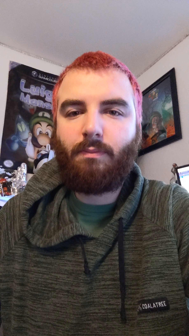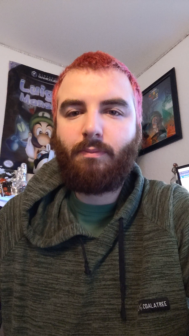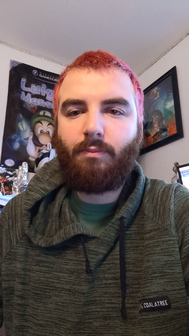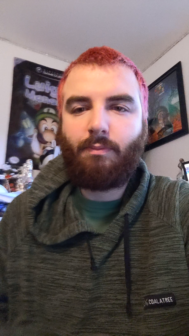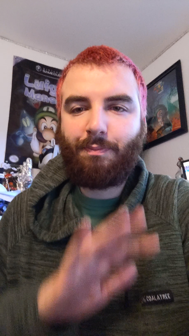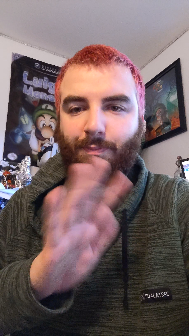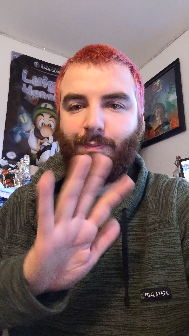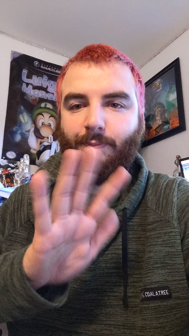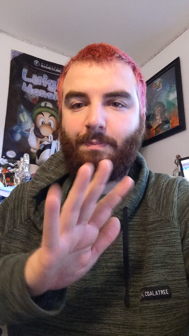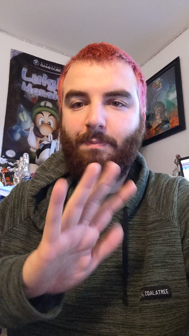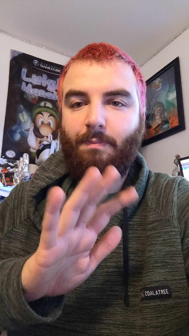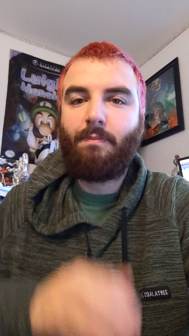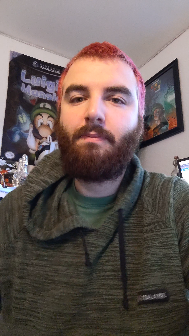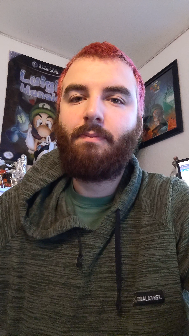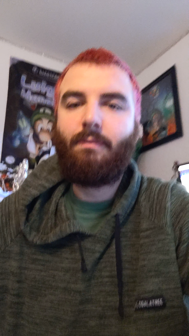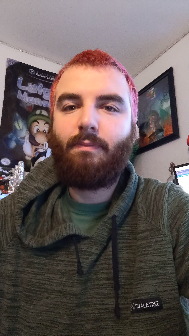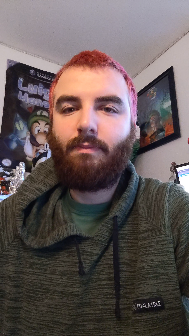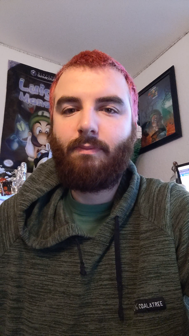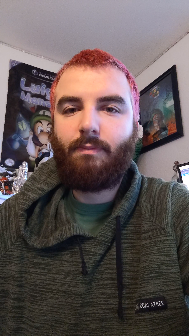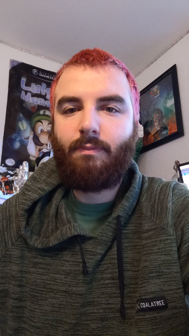cheese